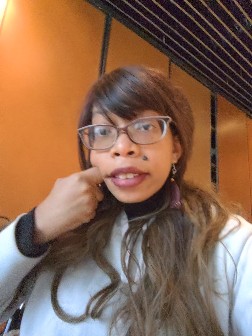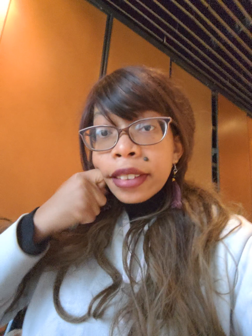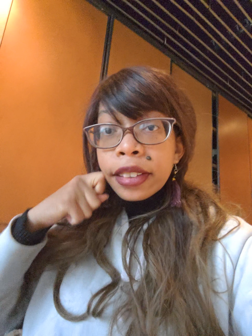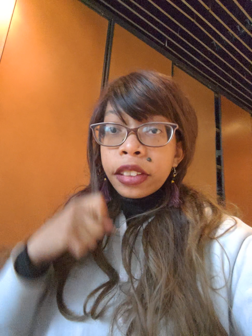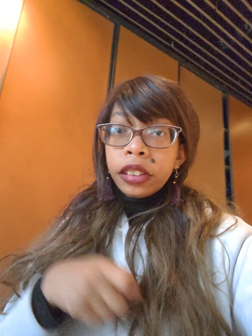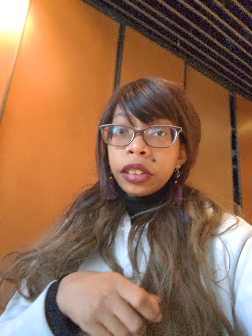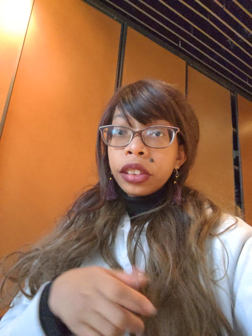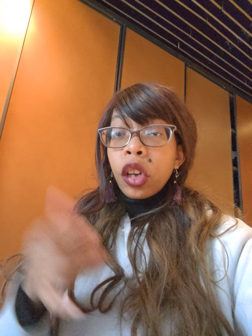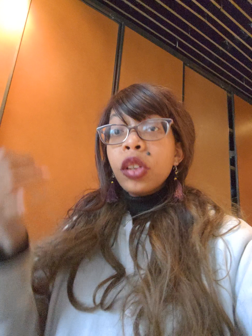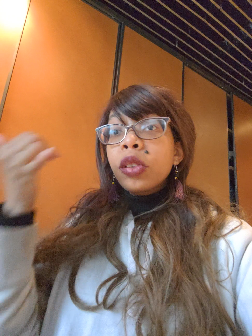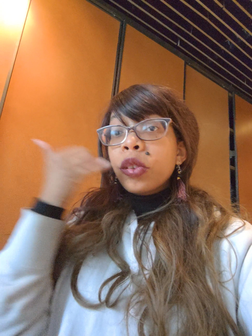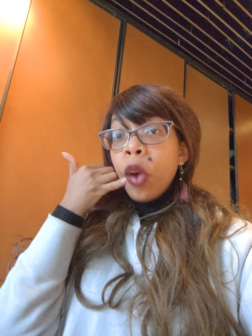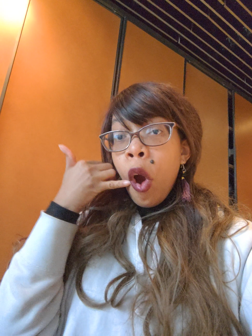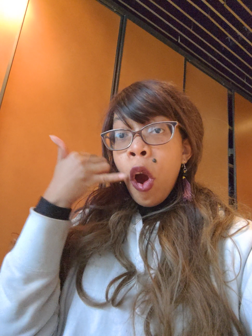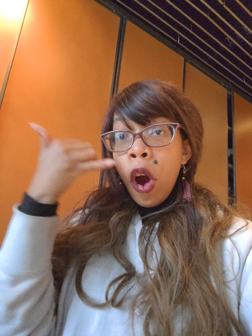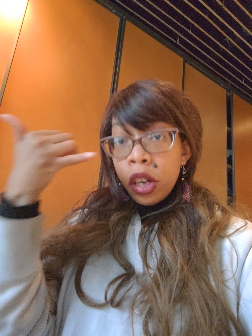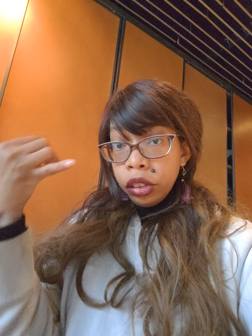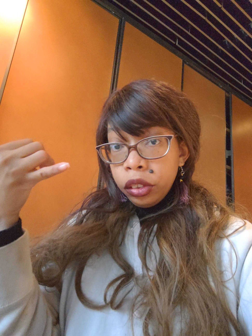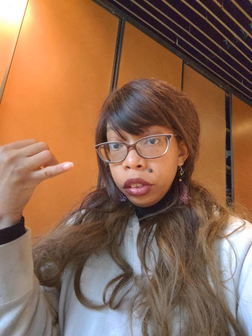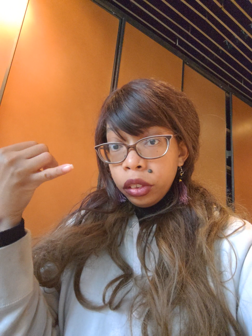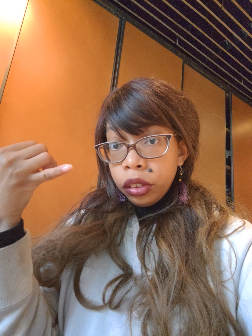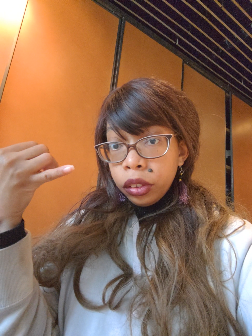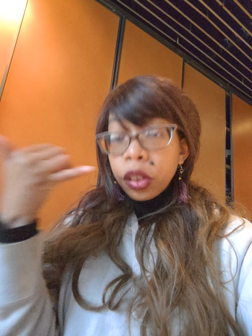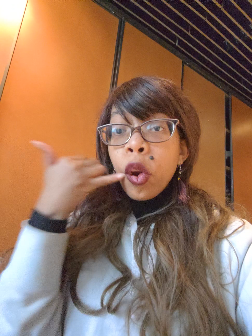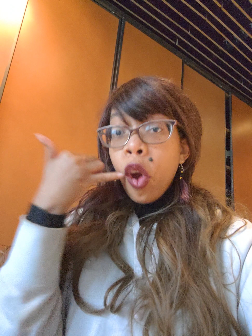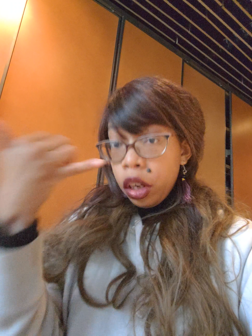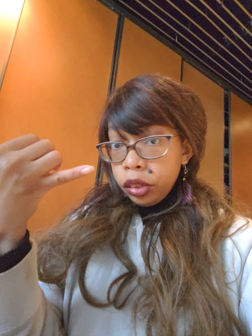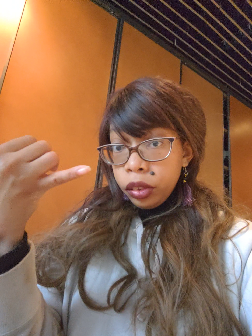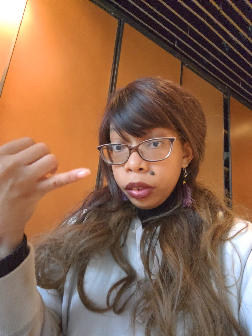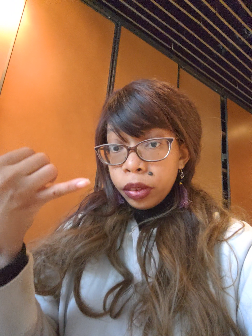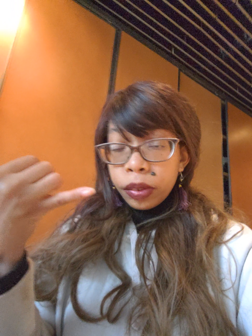call on the phone